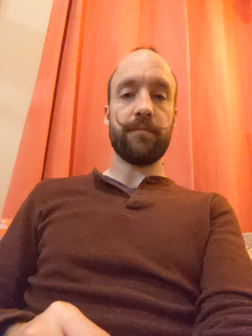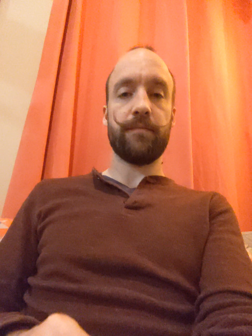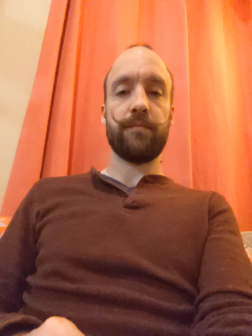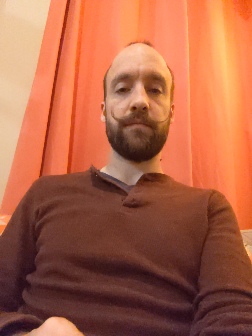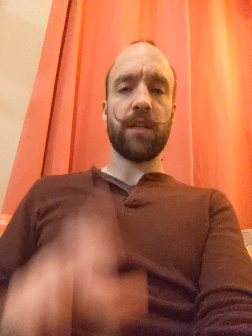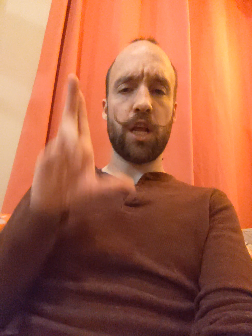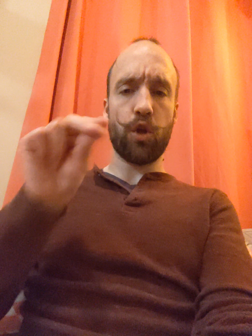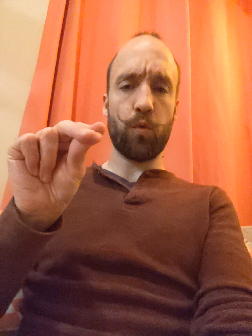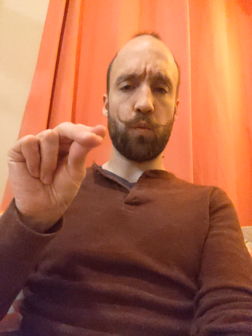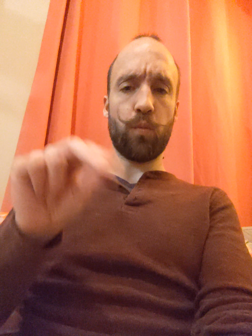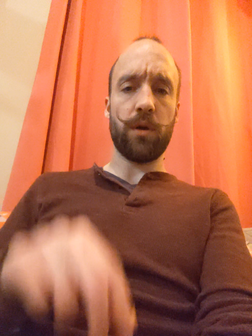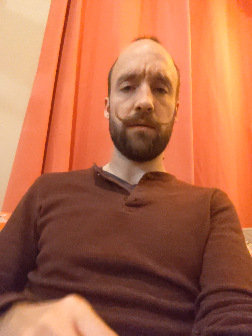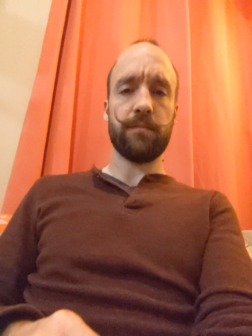no